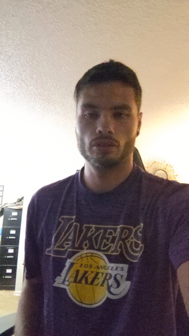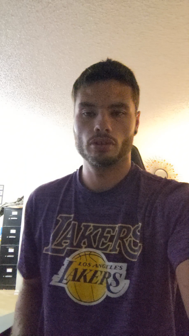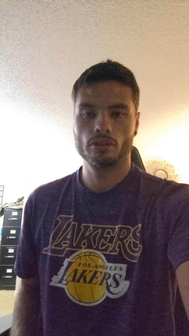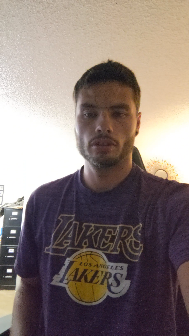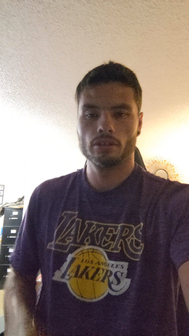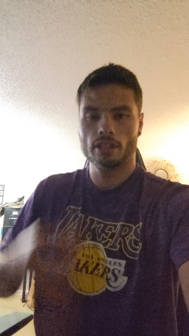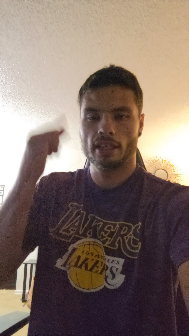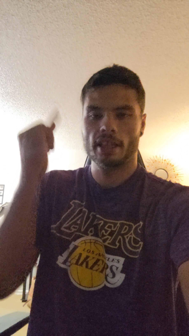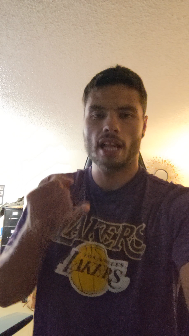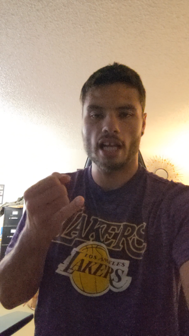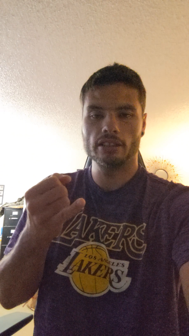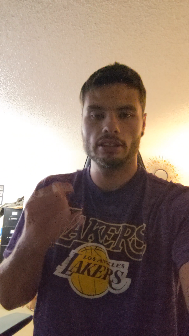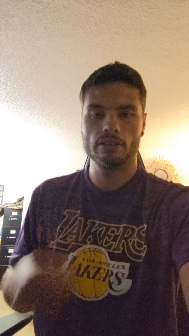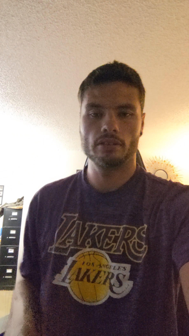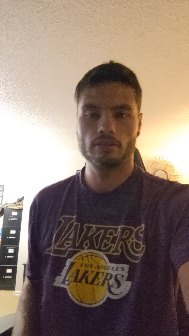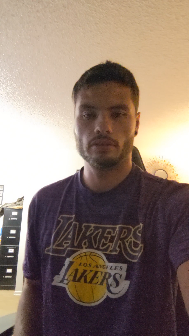last